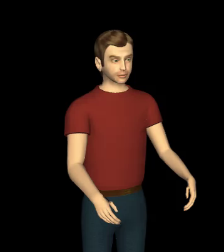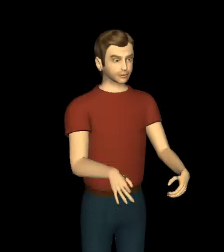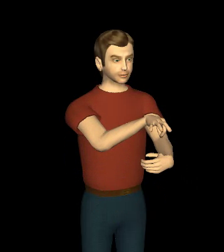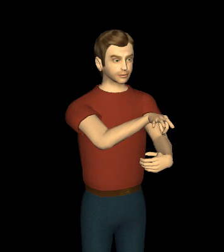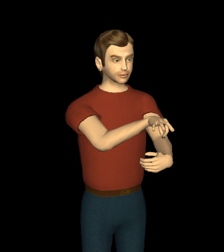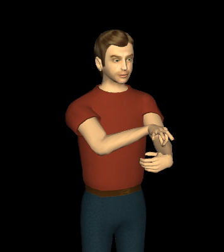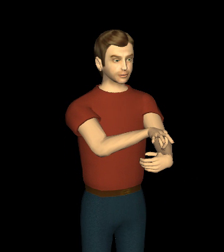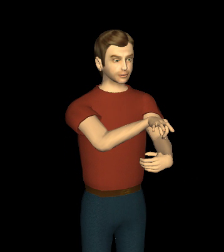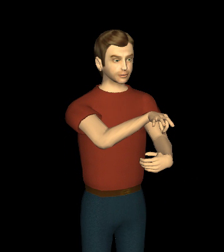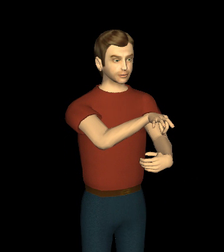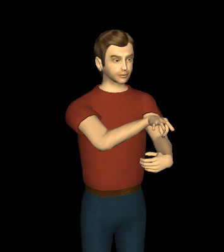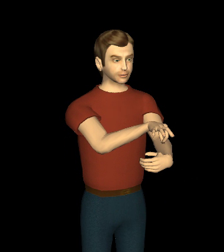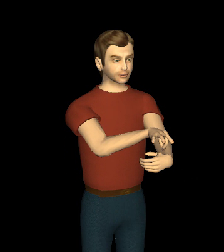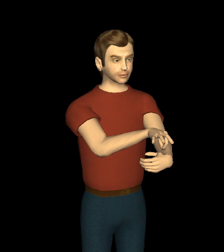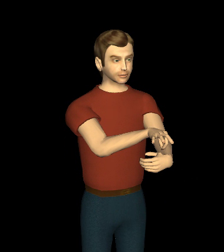شاي